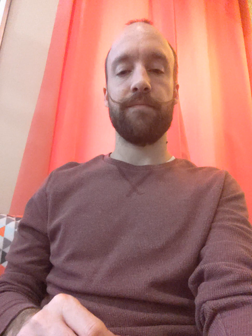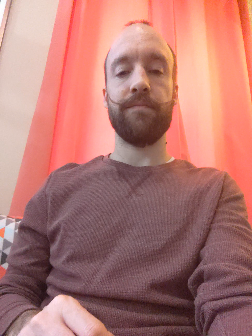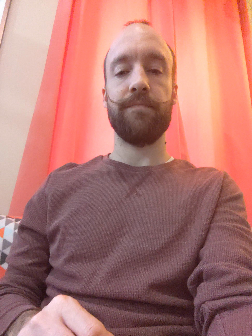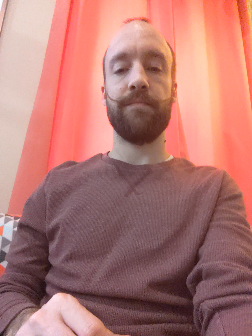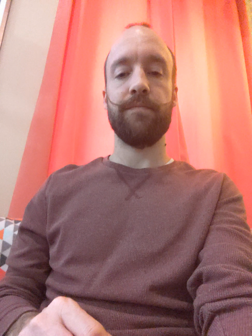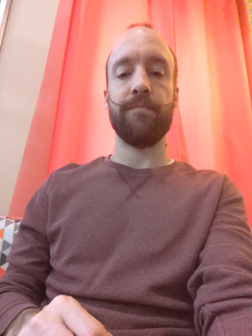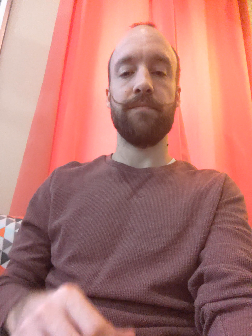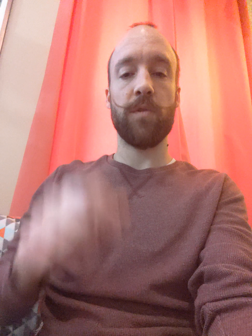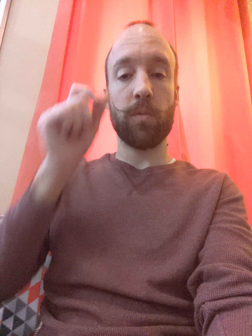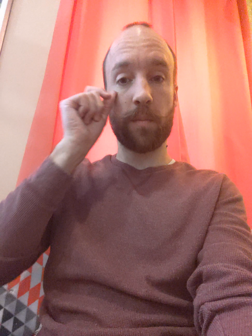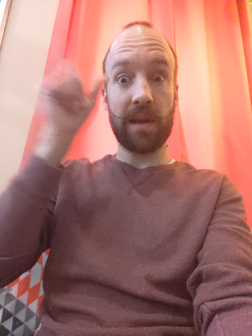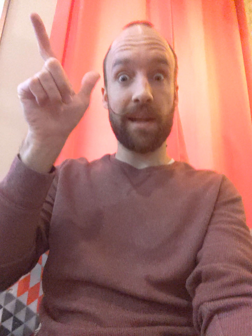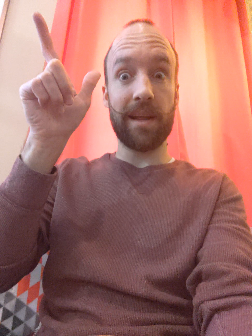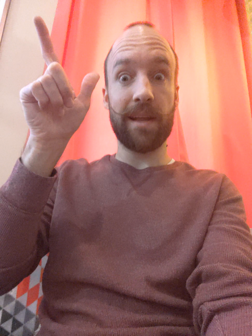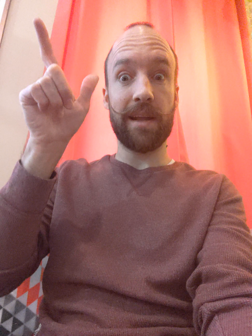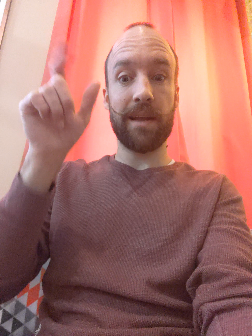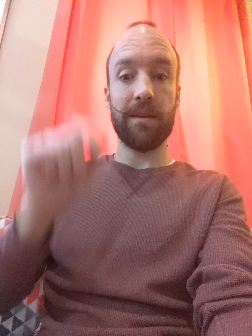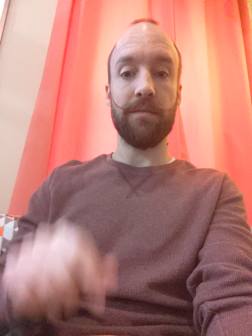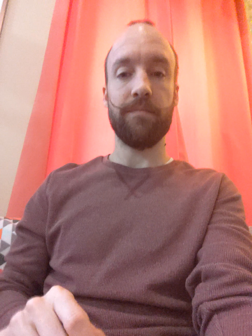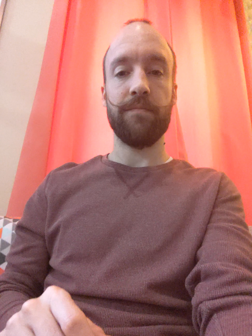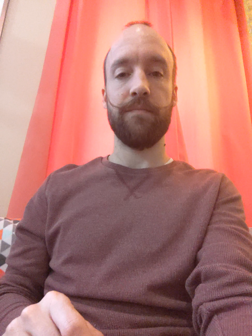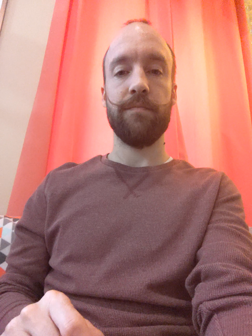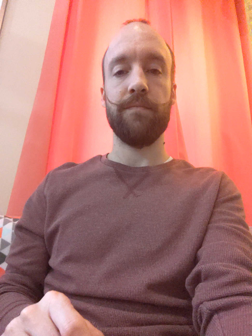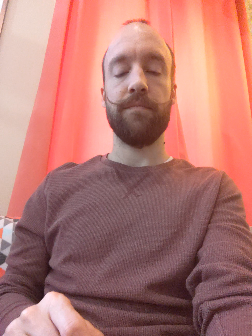awake